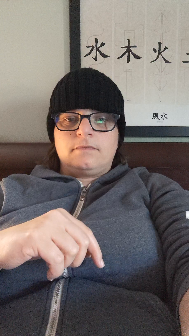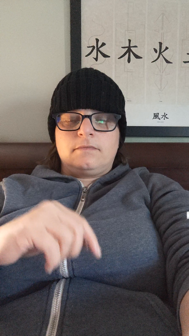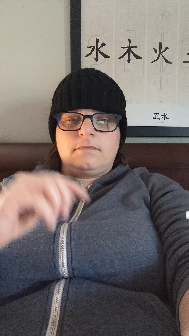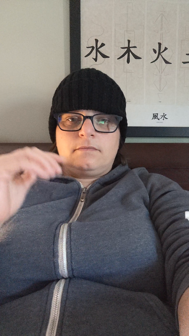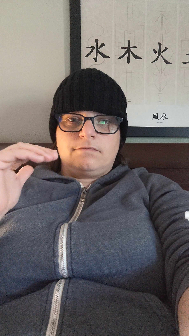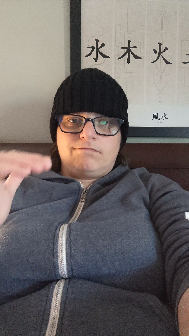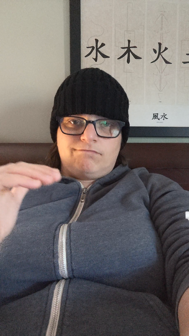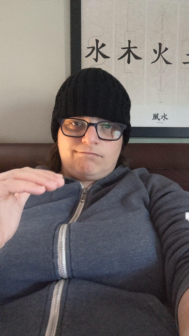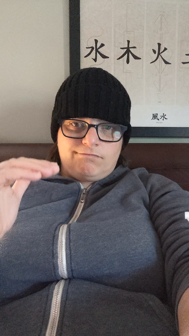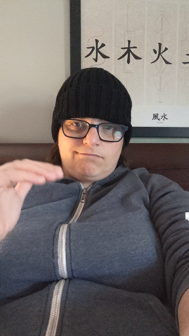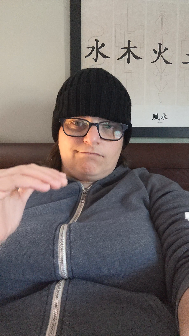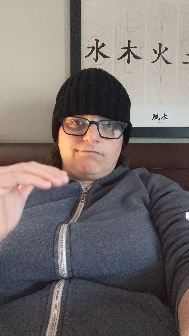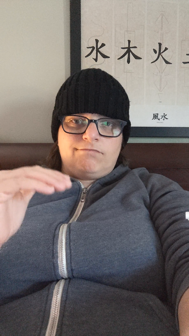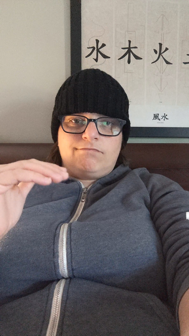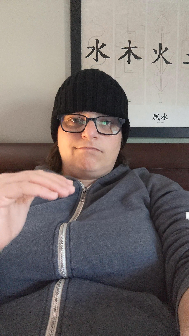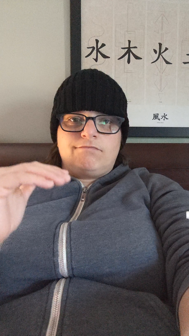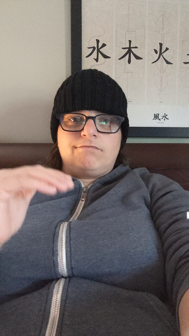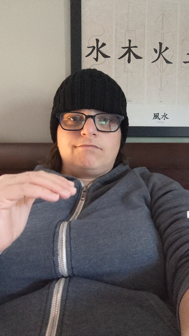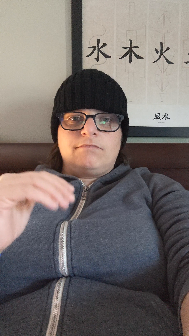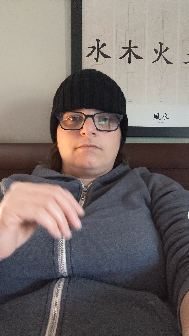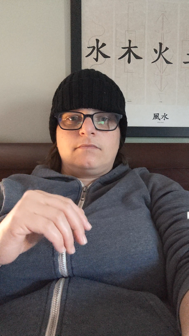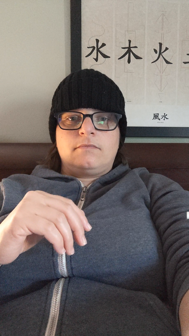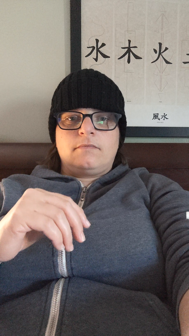little